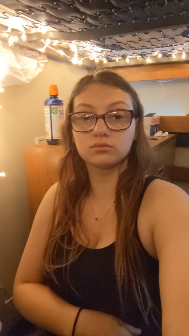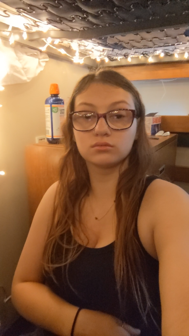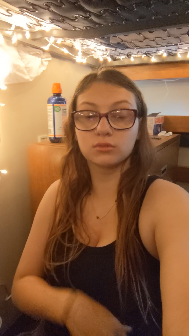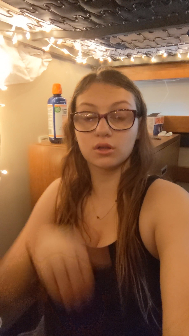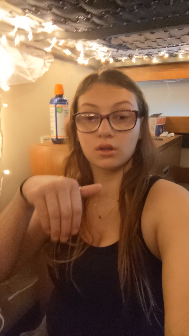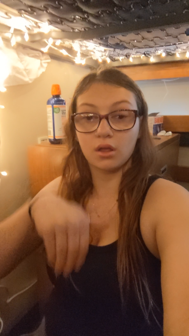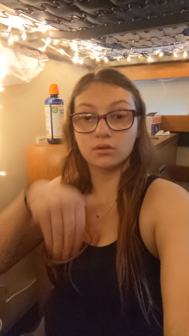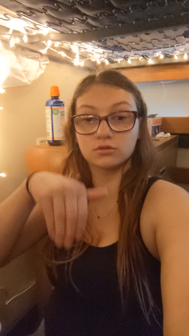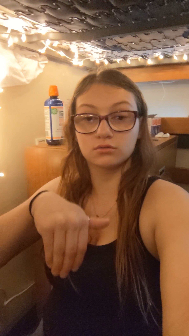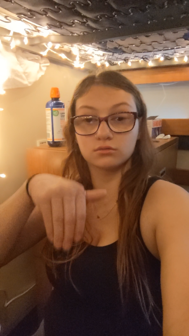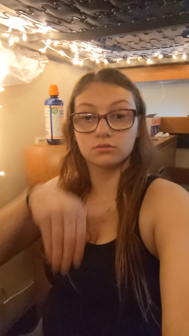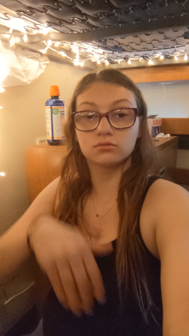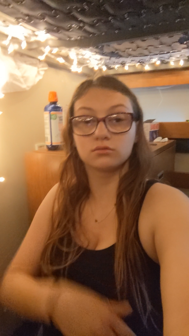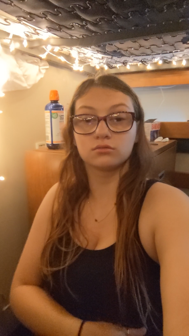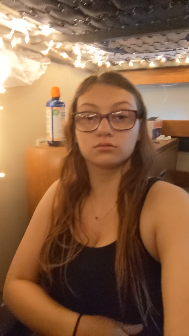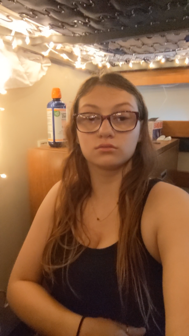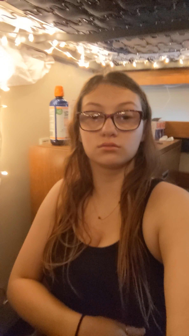night night